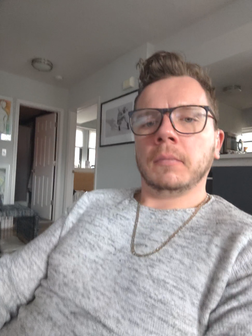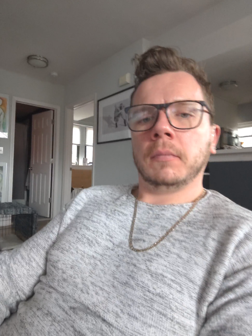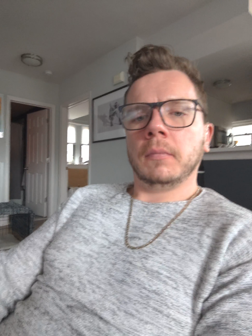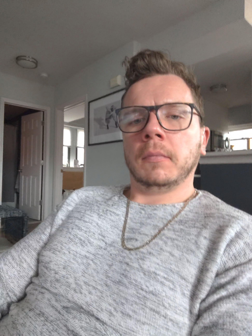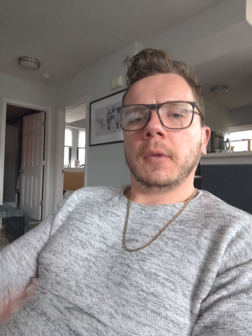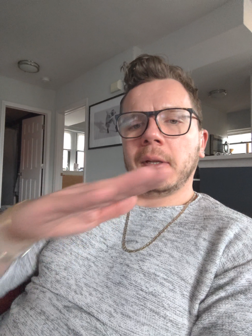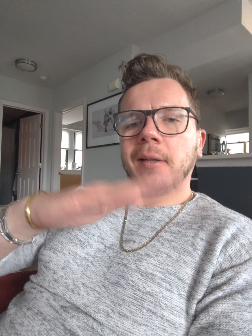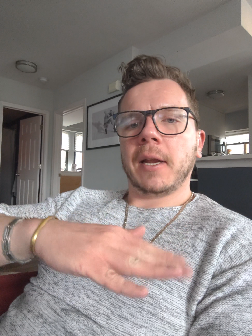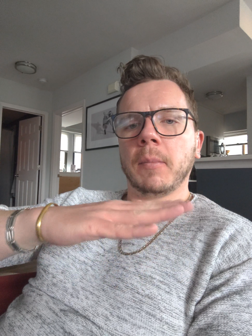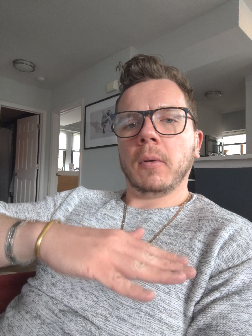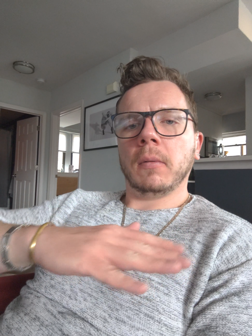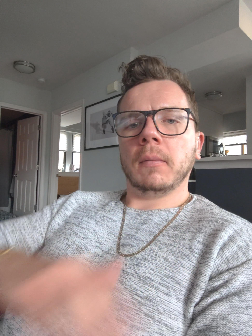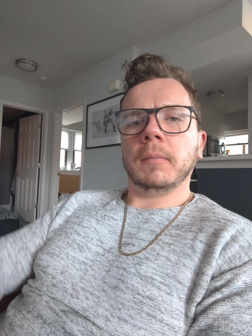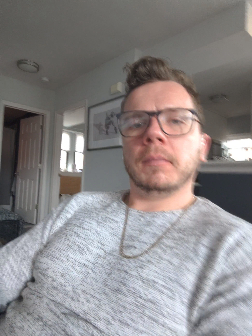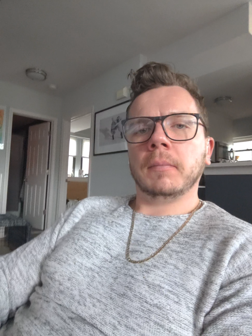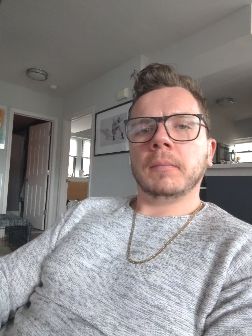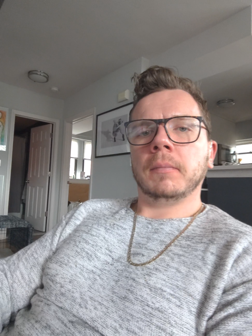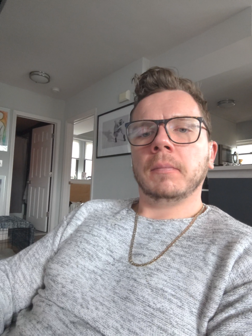table